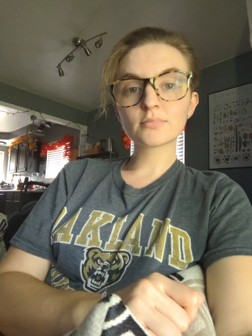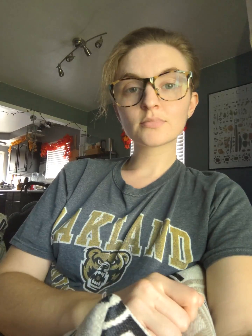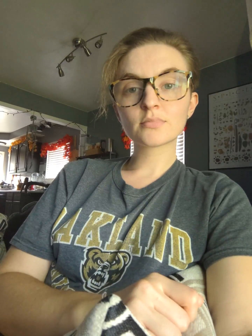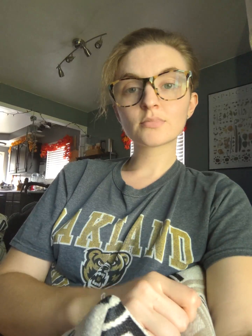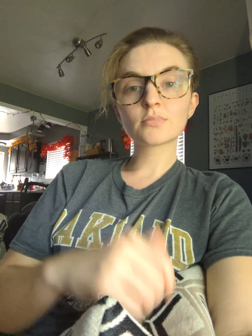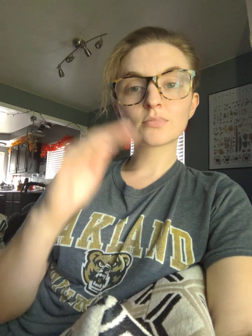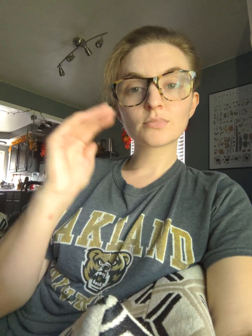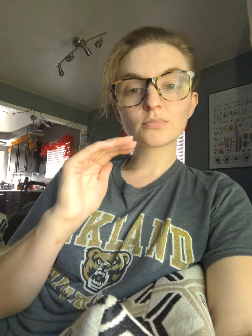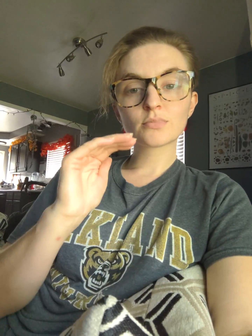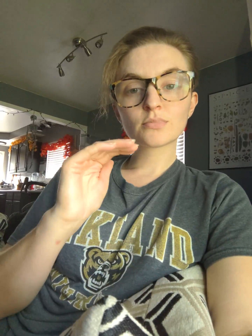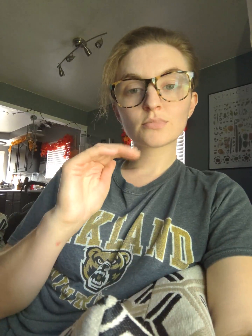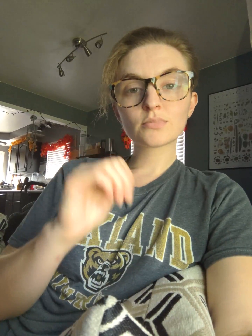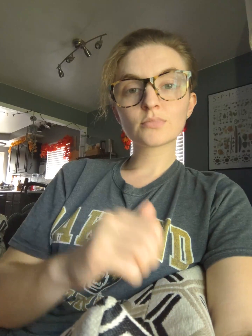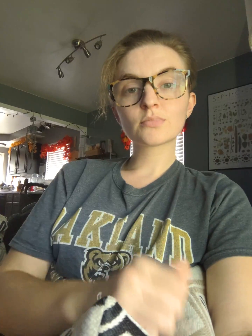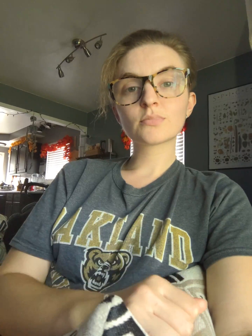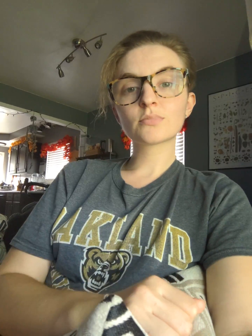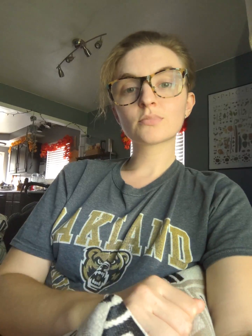little